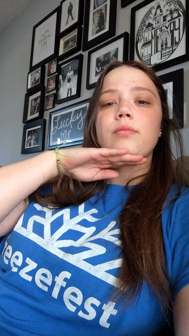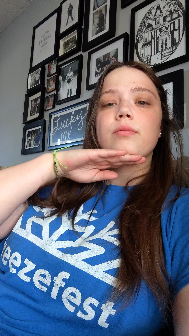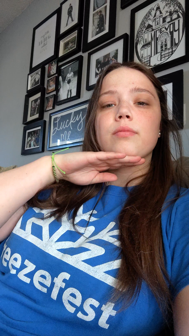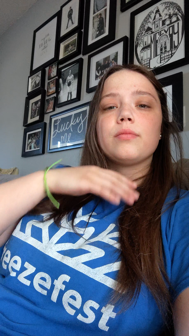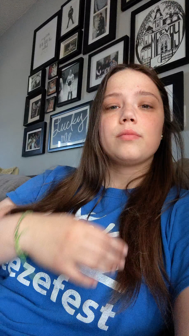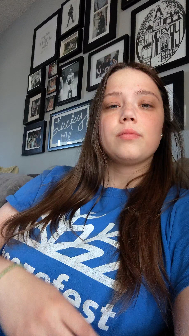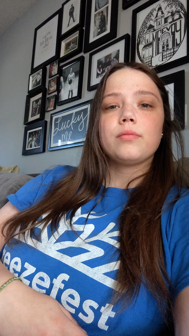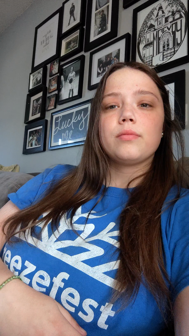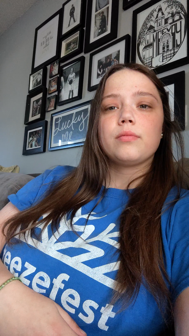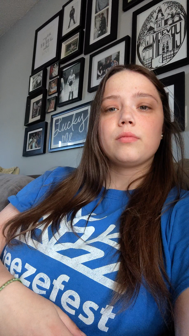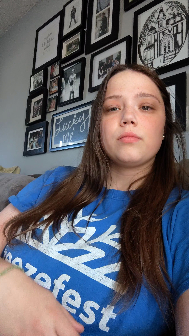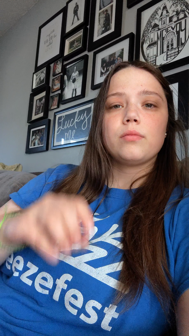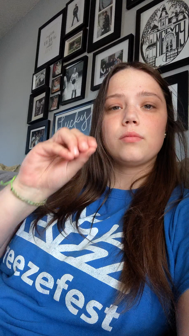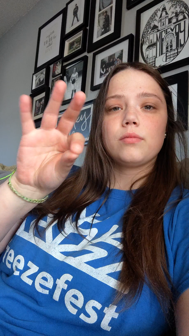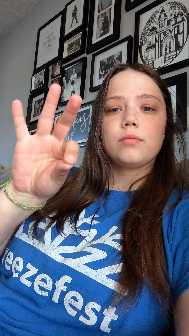of